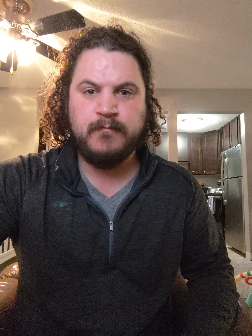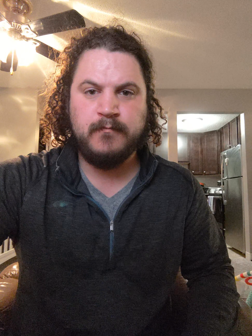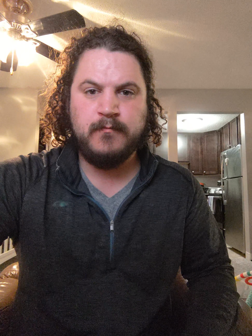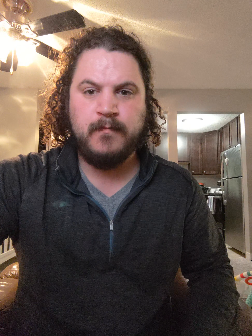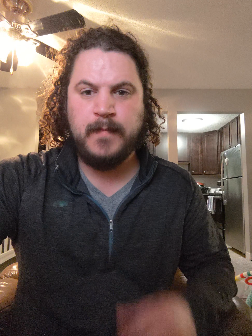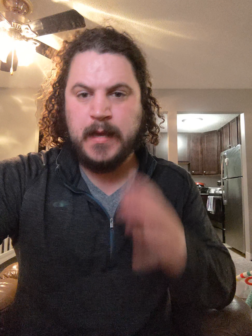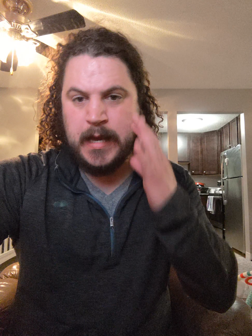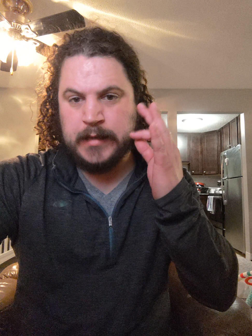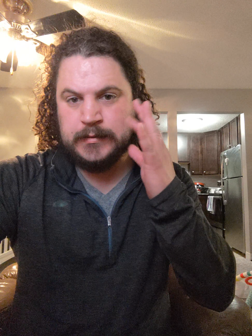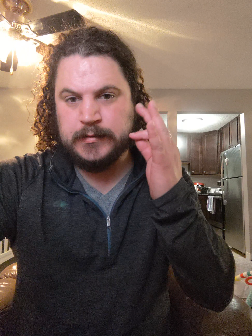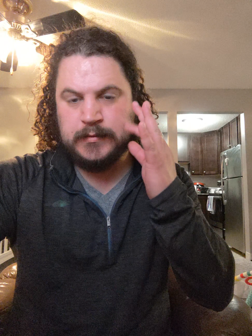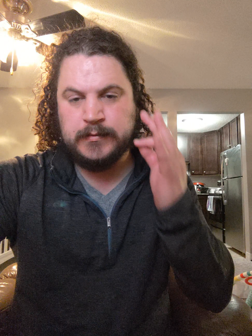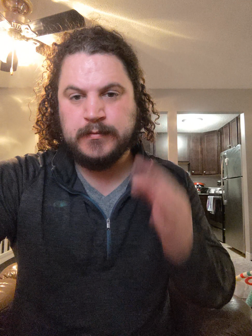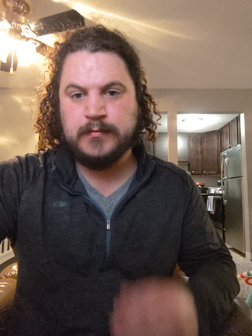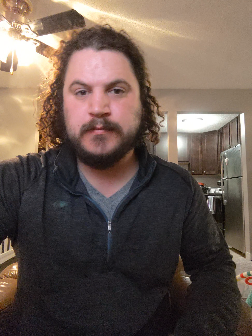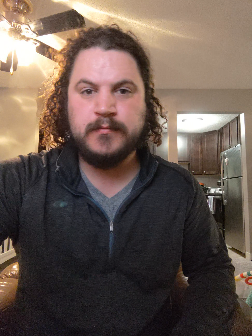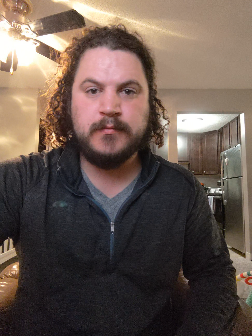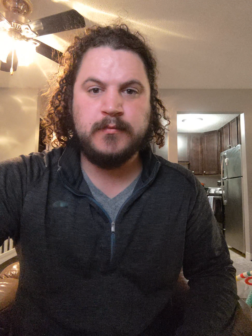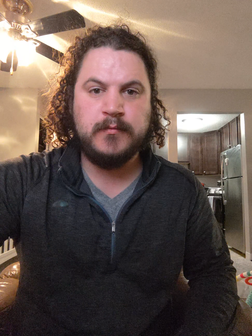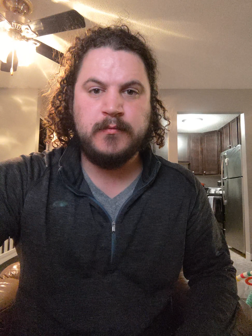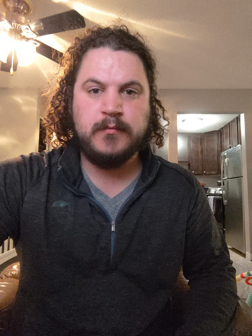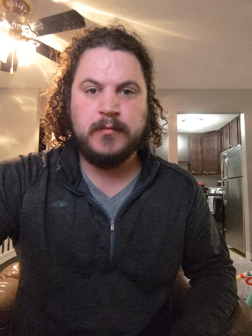cat